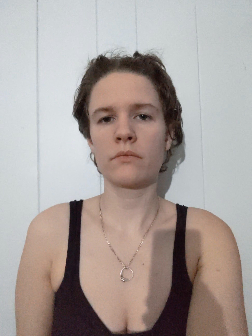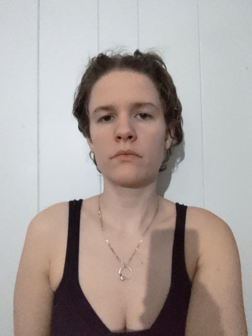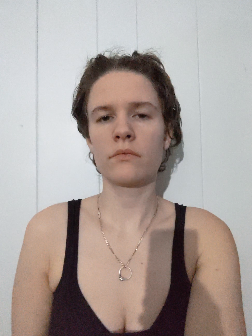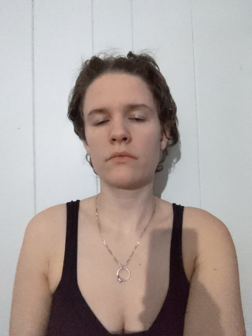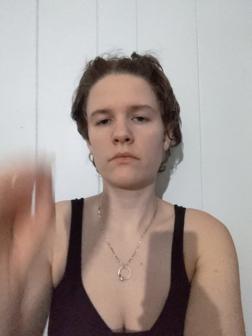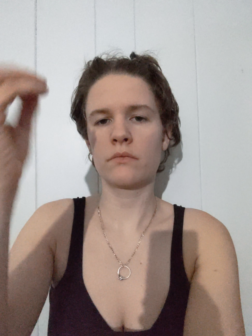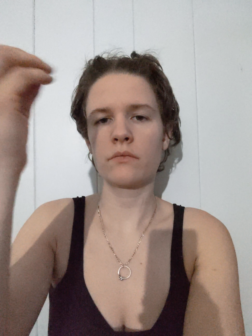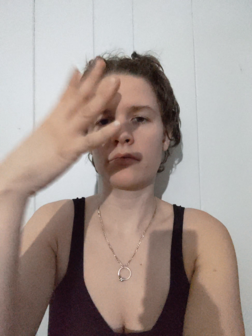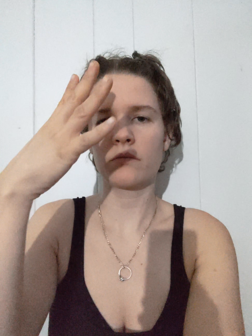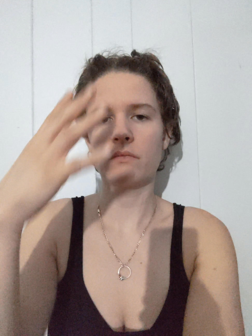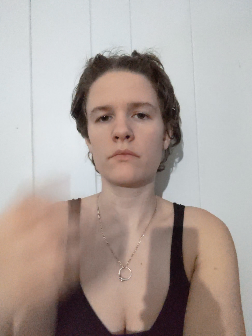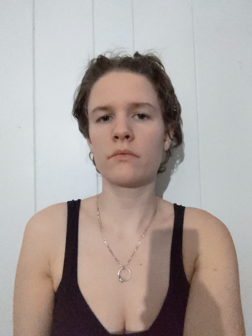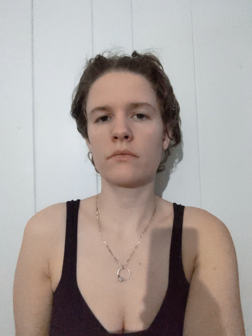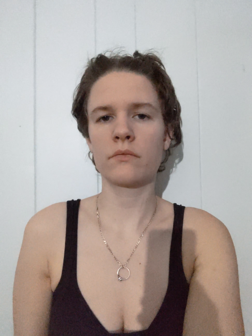sun